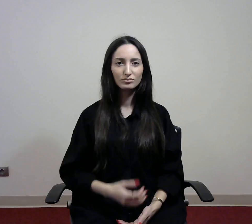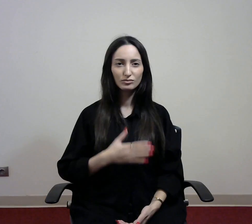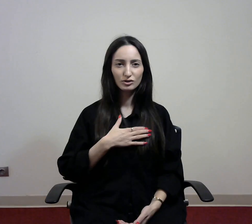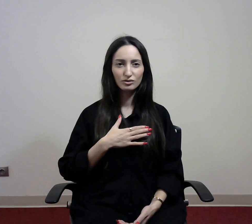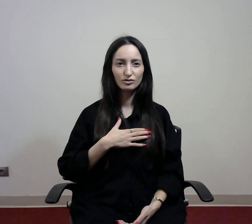mən